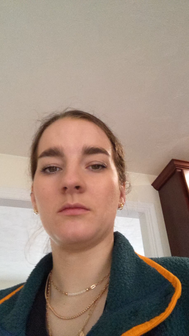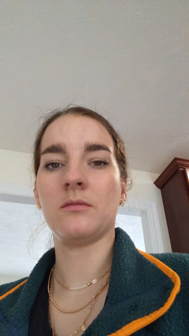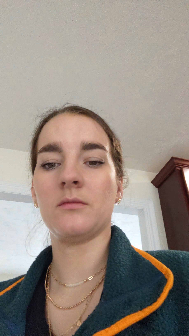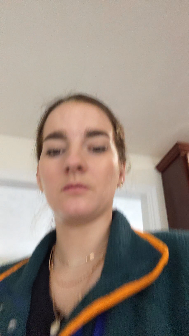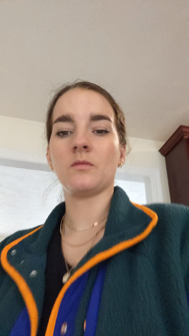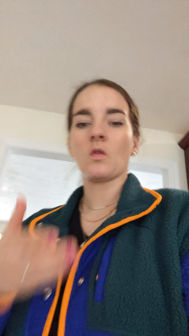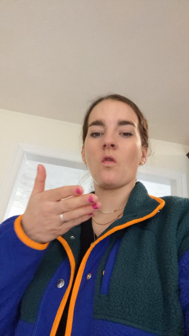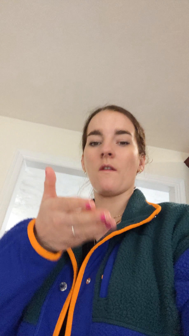oven